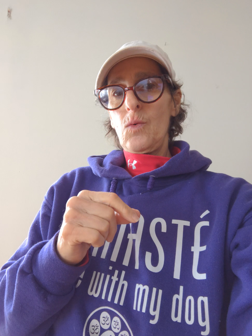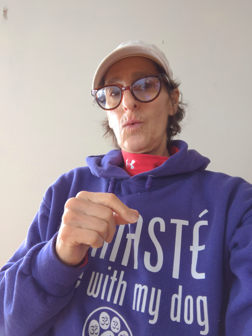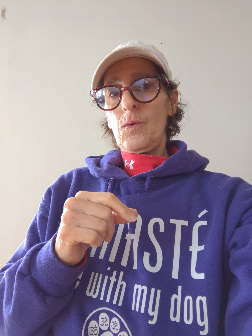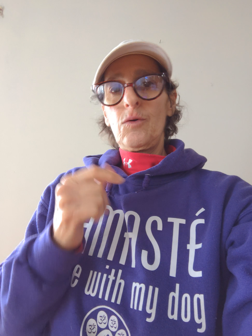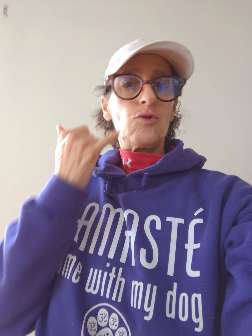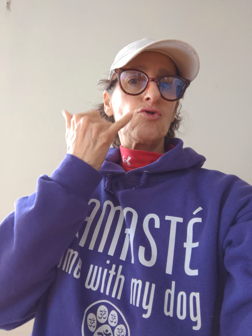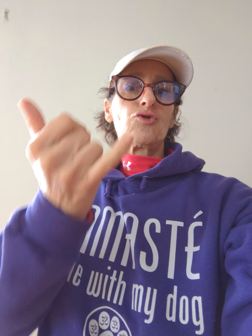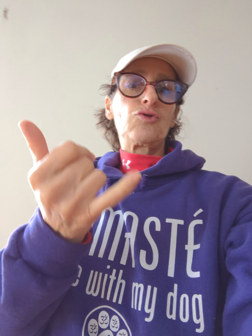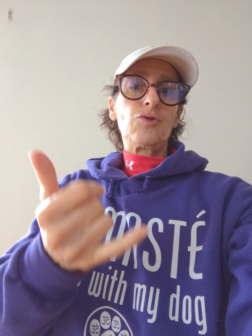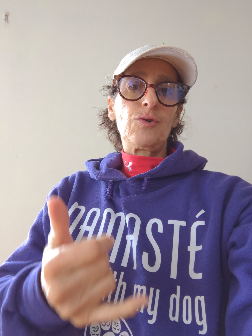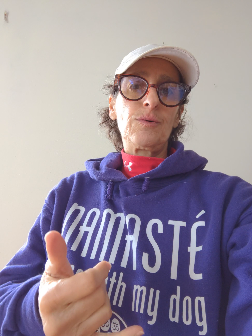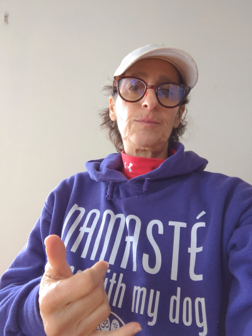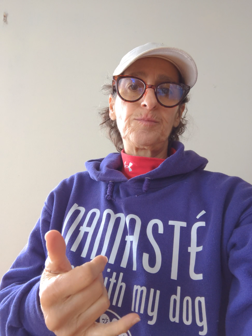call on the phone